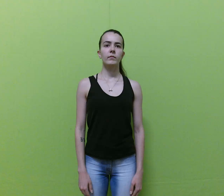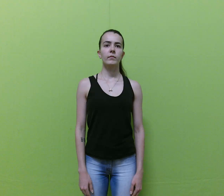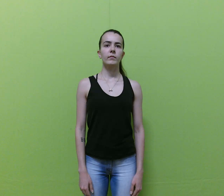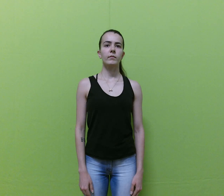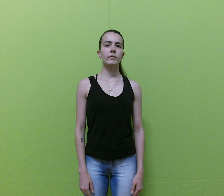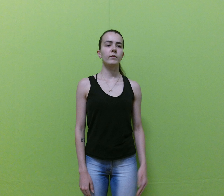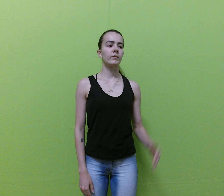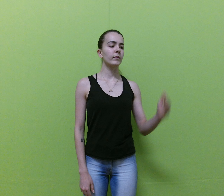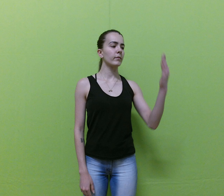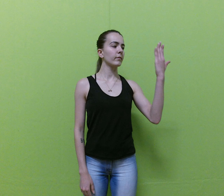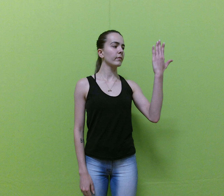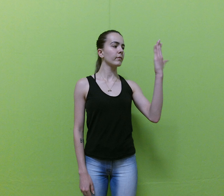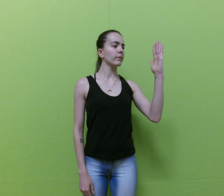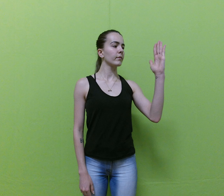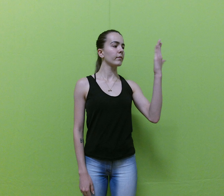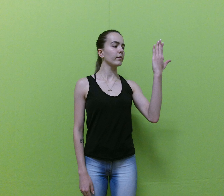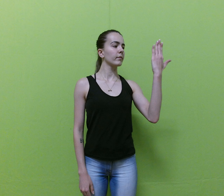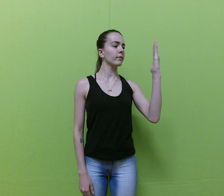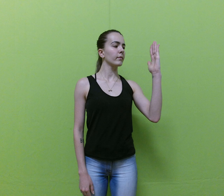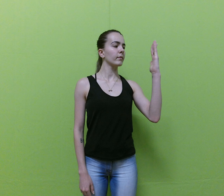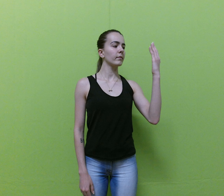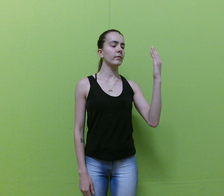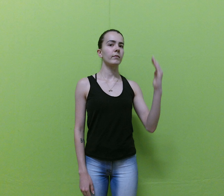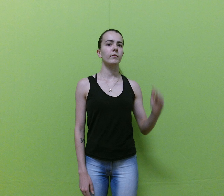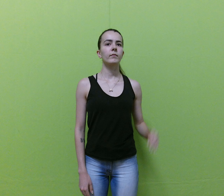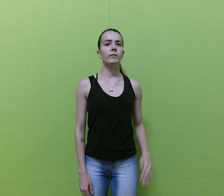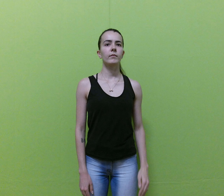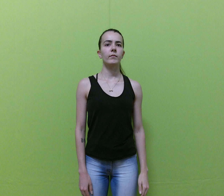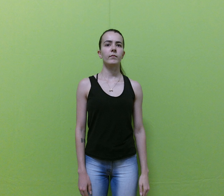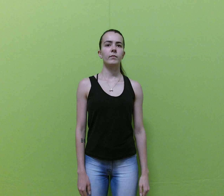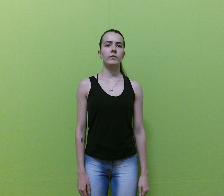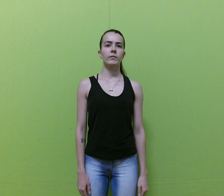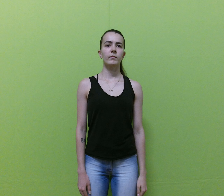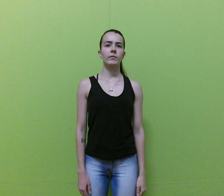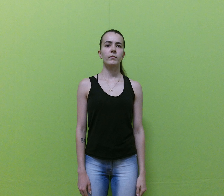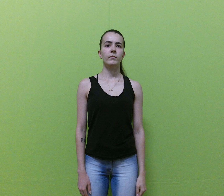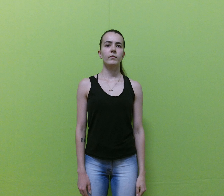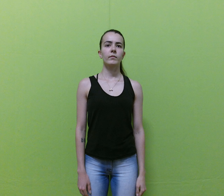espelho